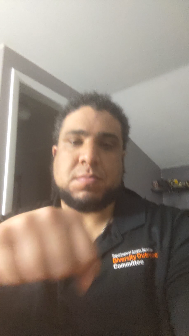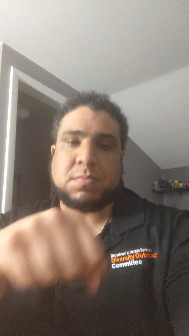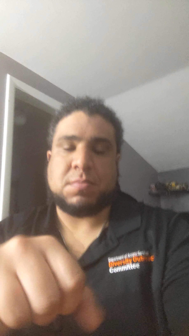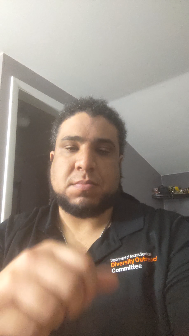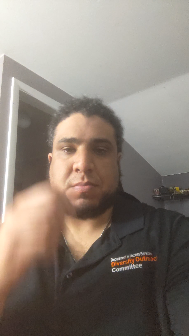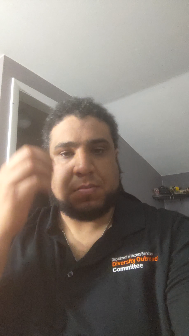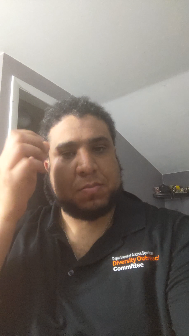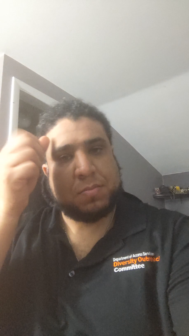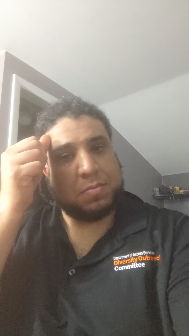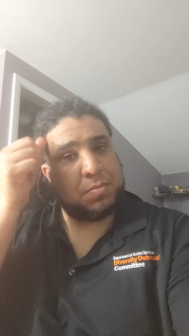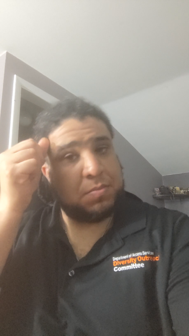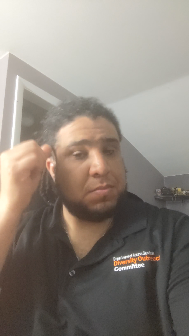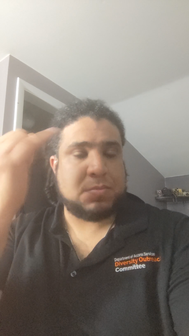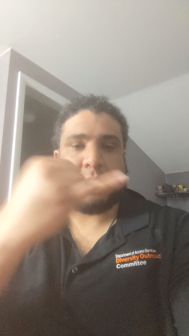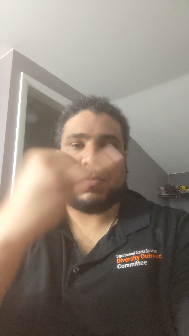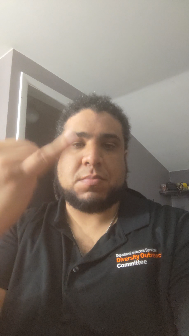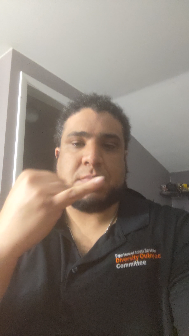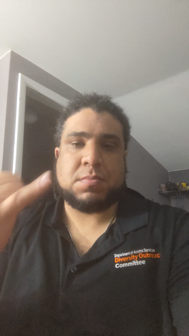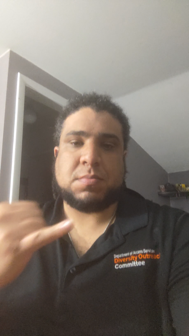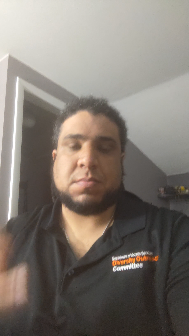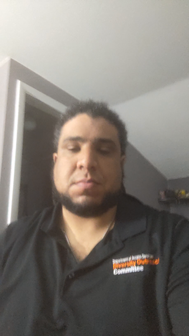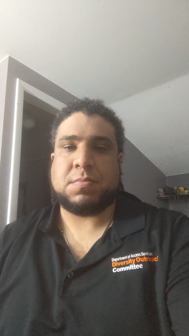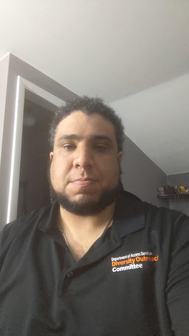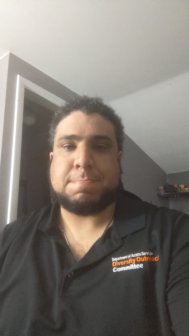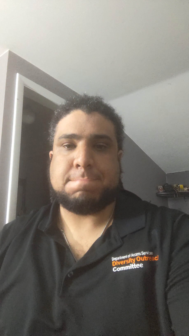draw